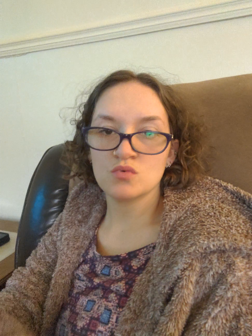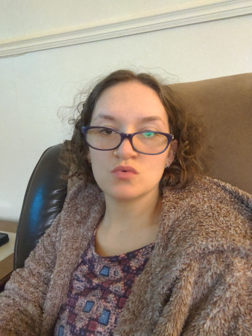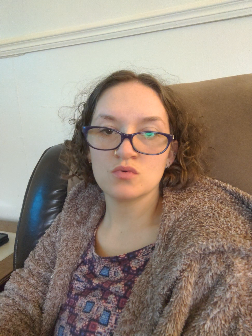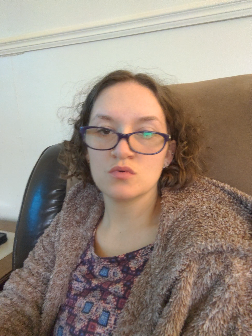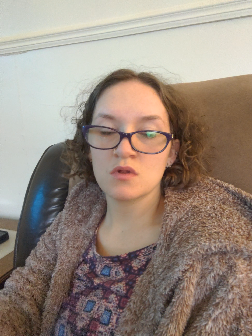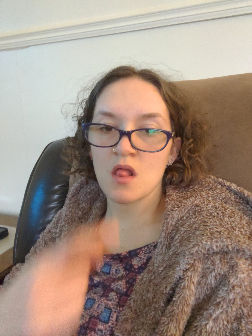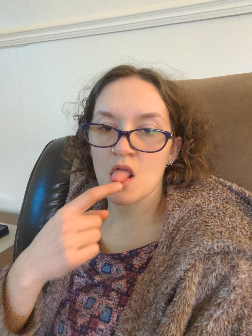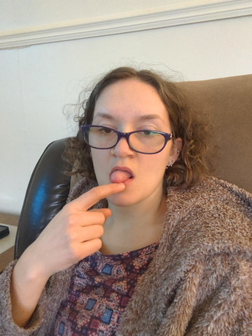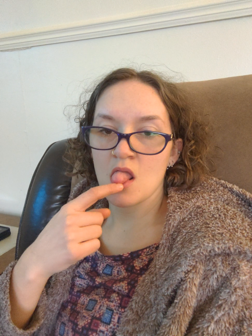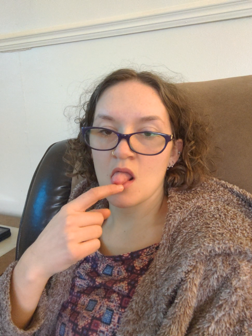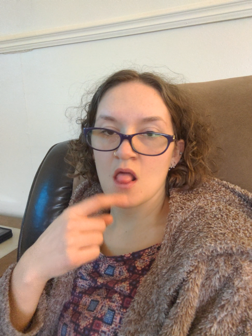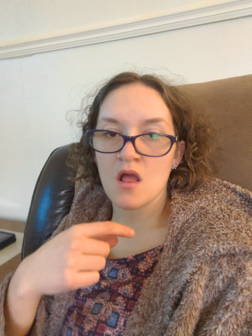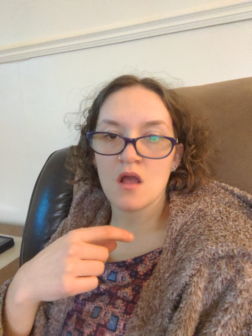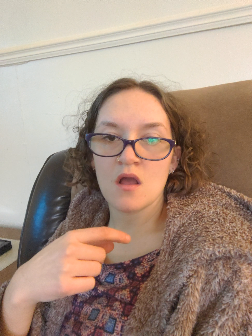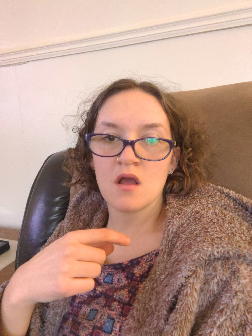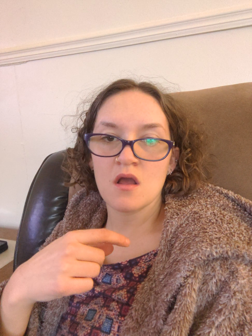tongue